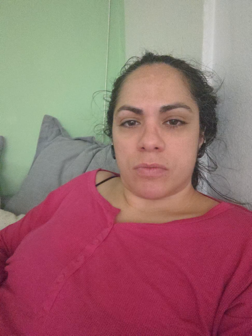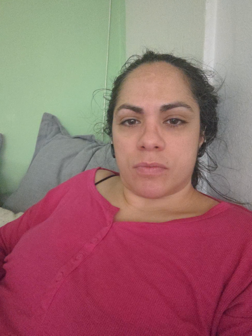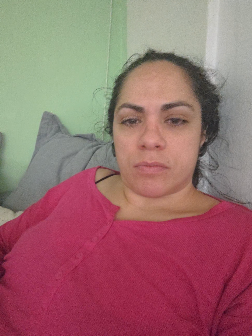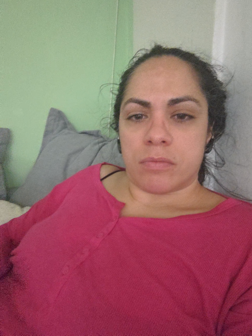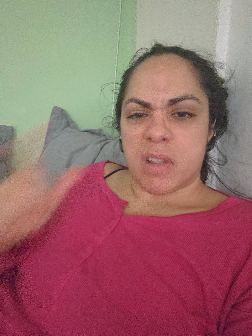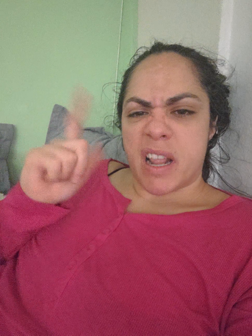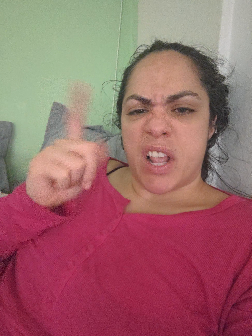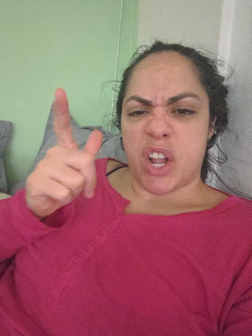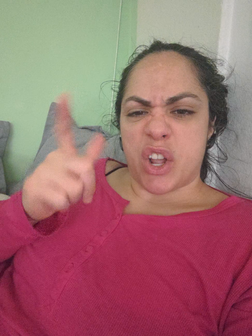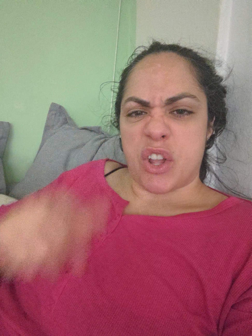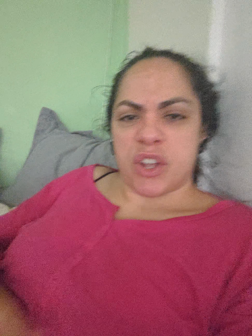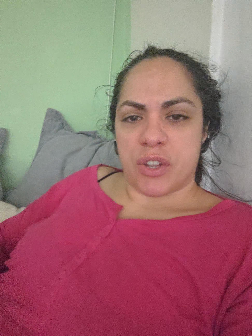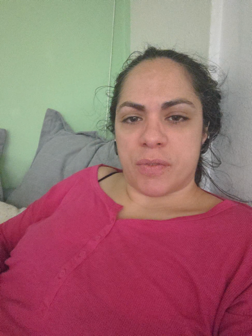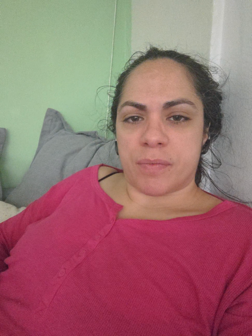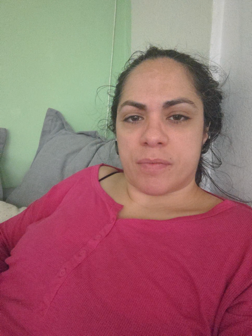later